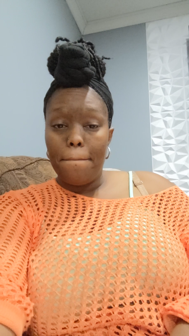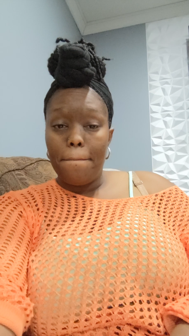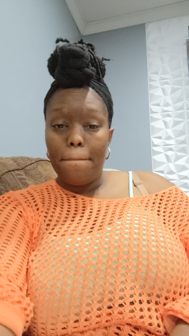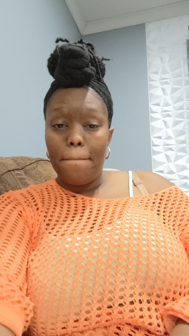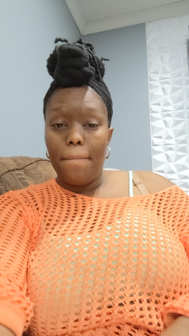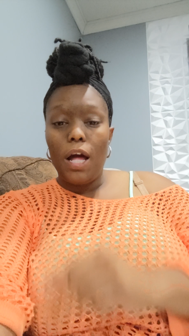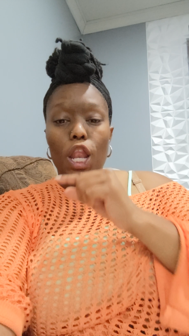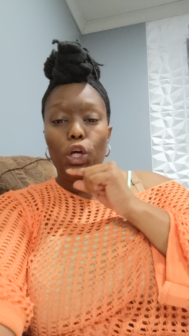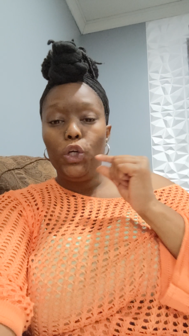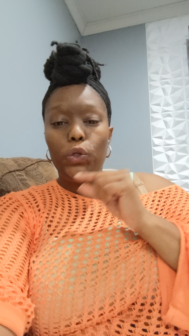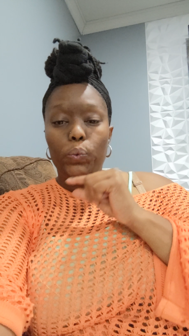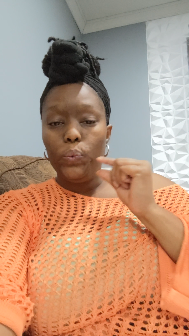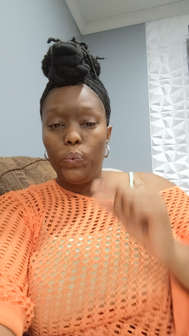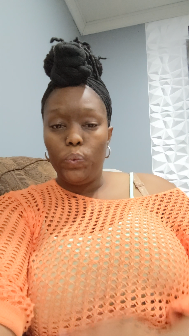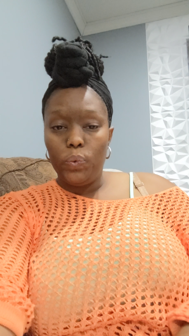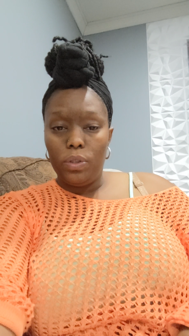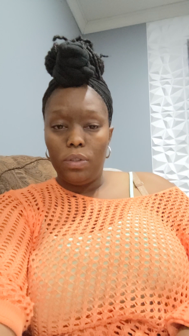glue